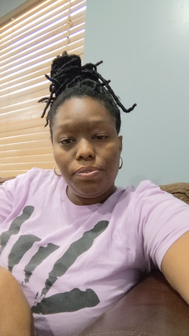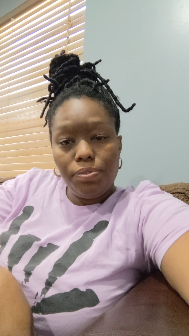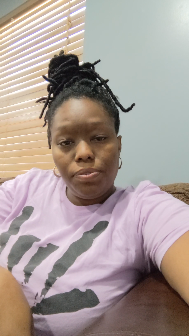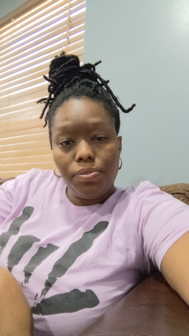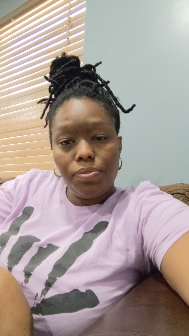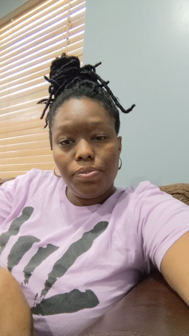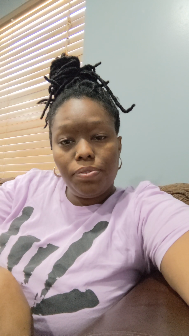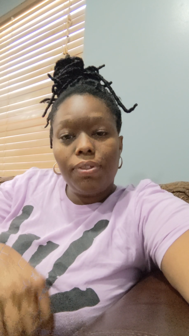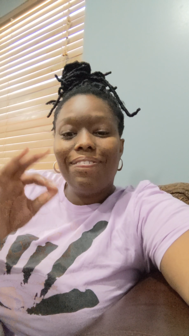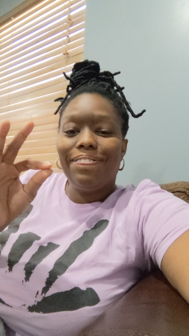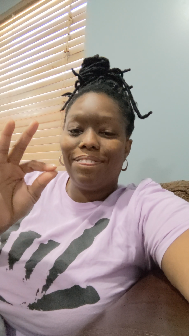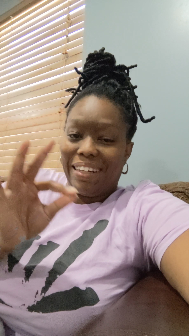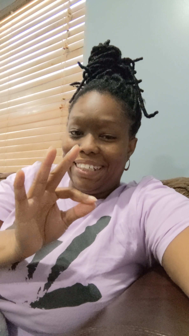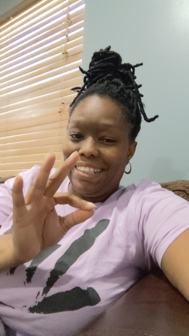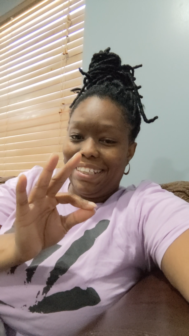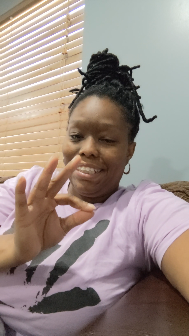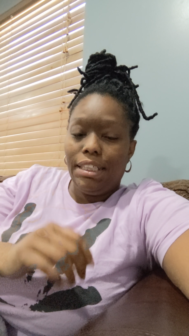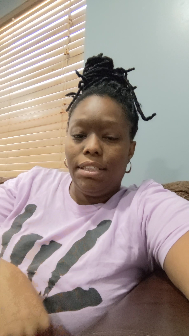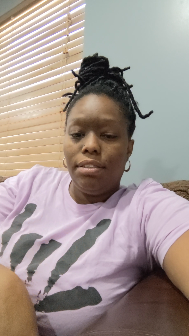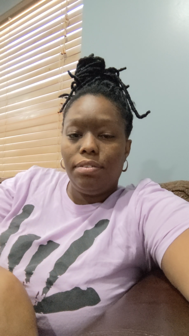fit